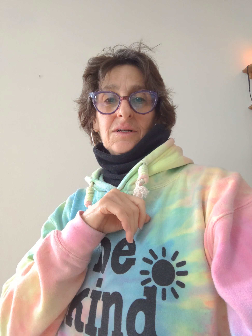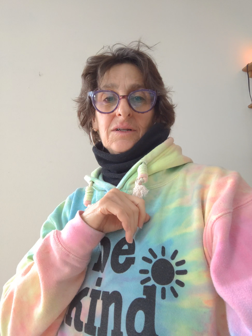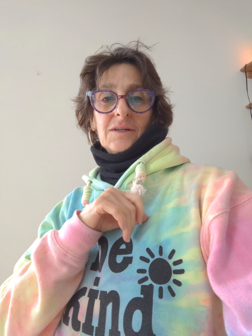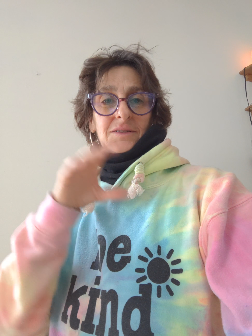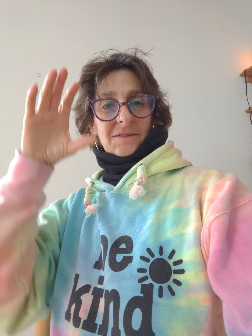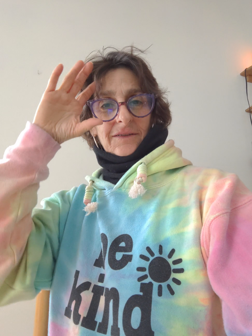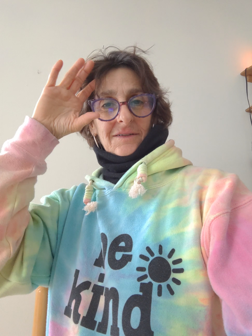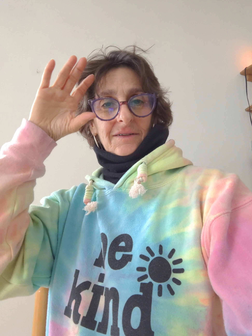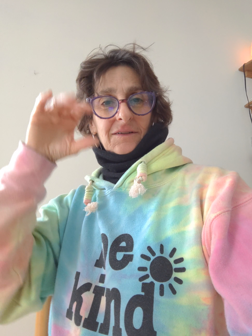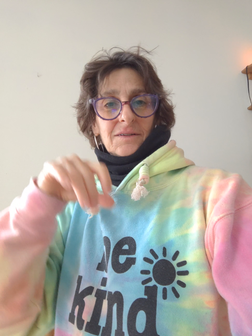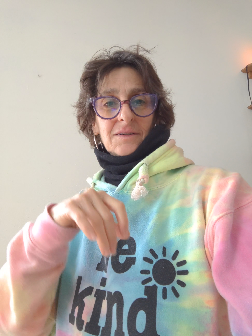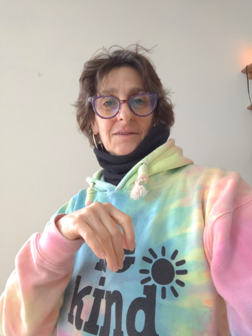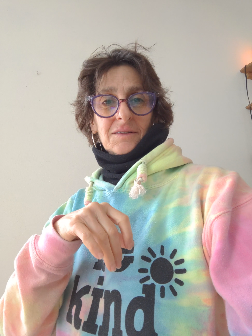sun